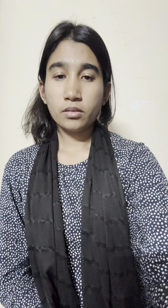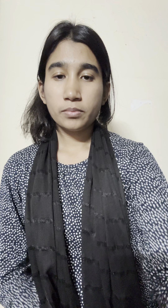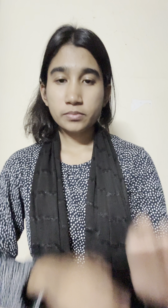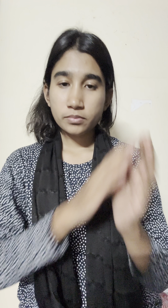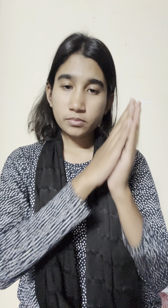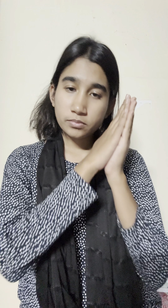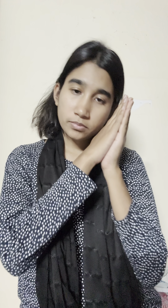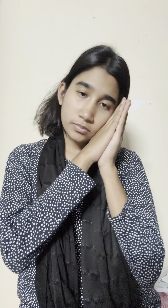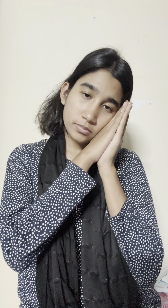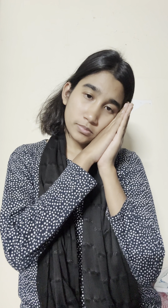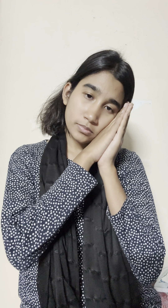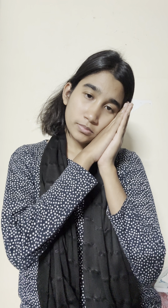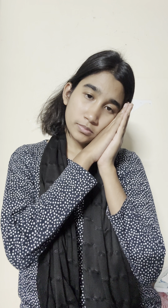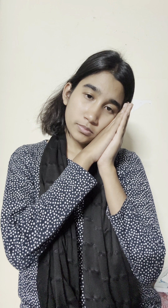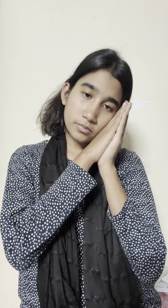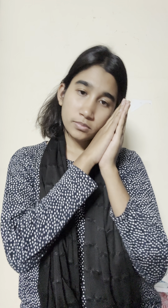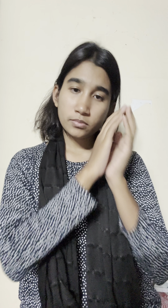ঘুমানো